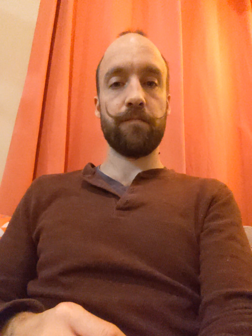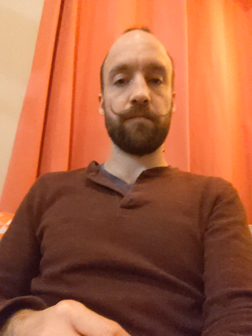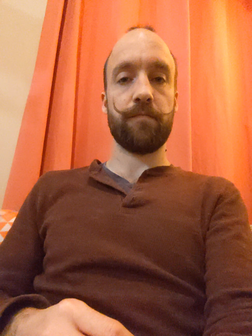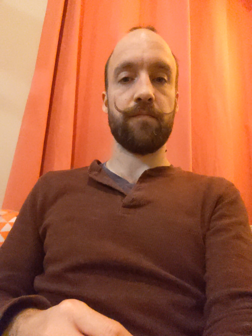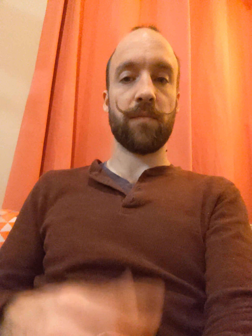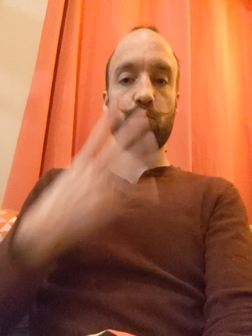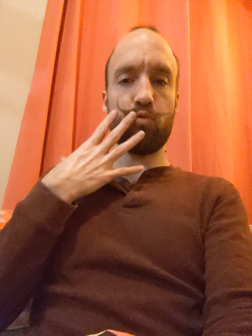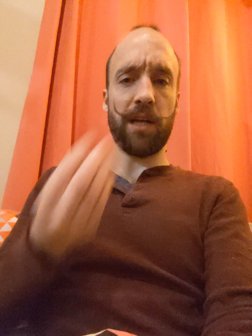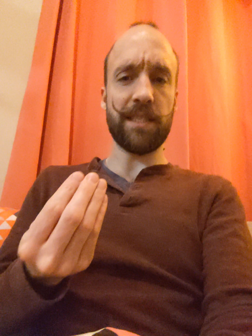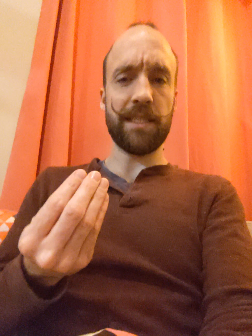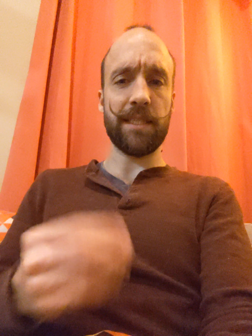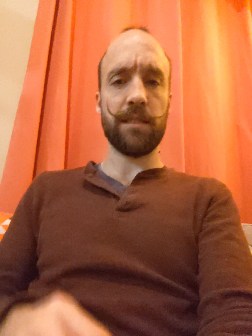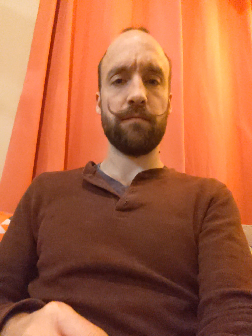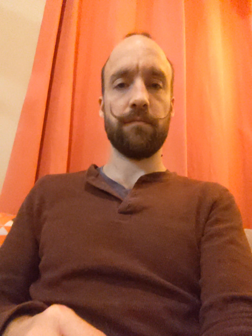wet